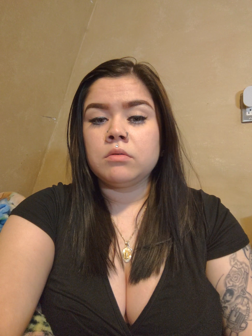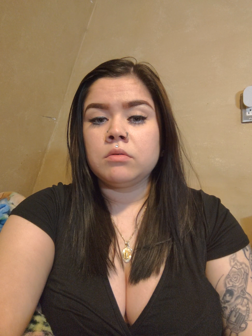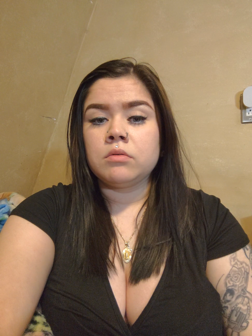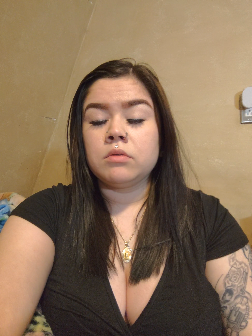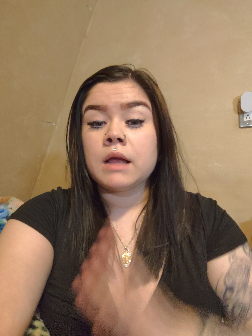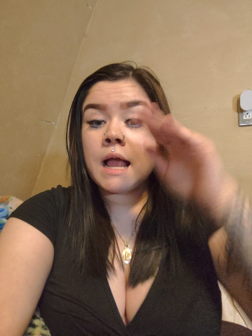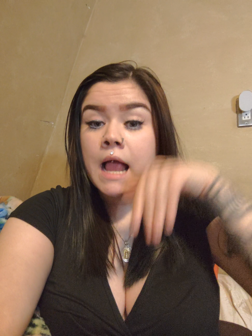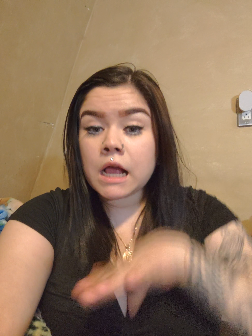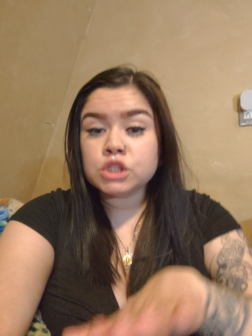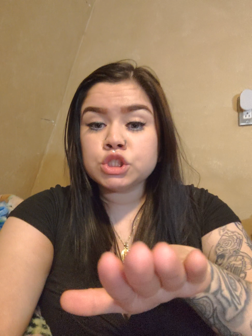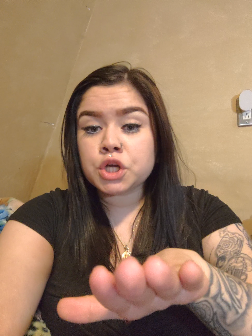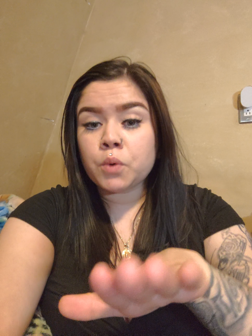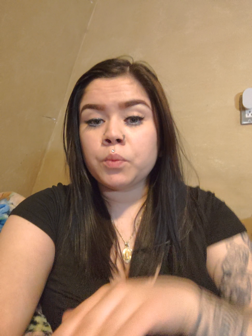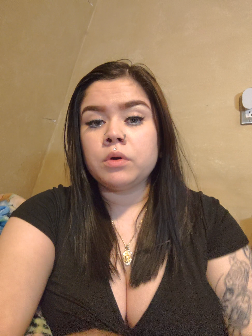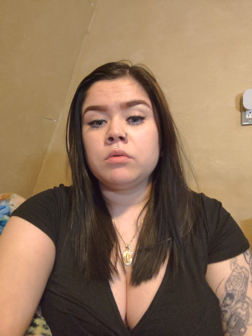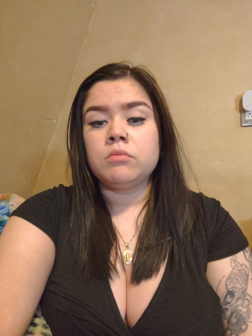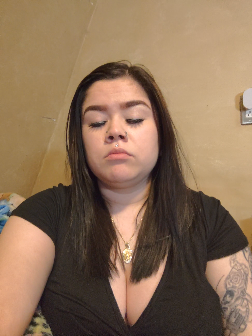into